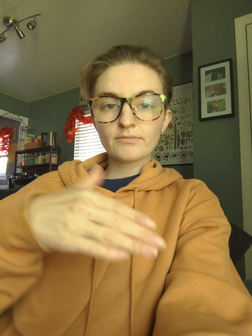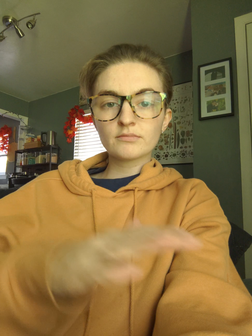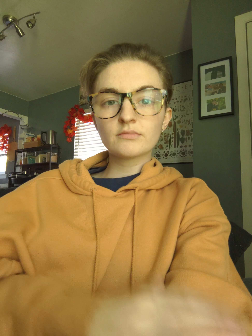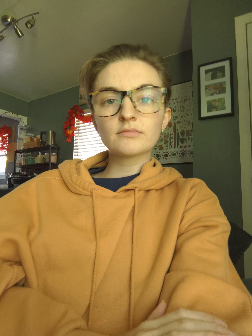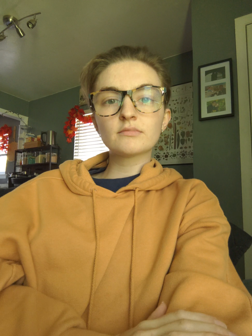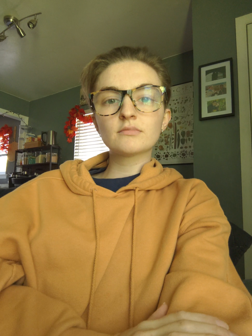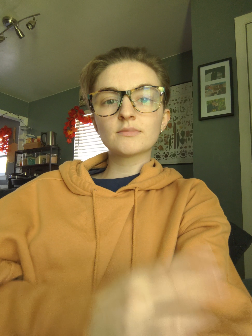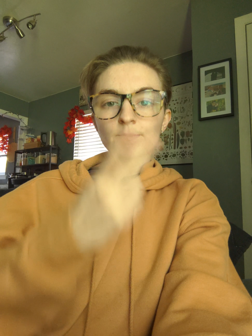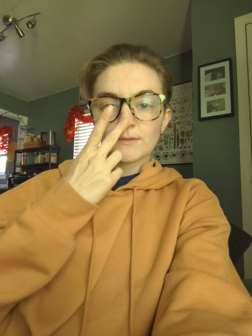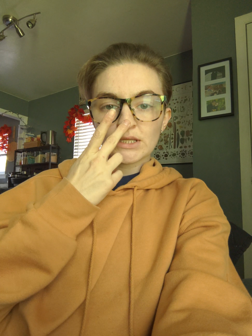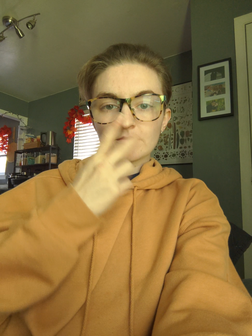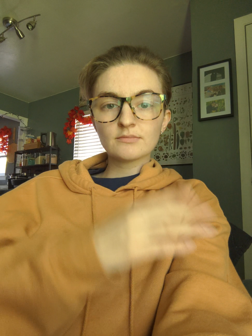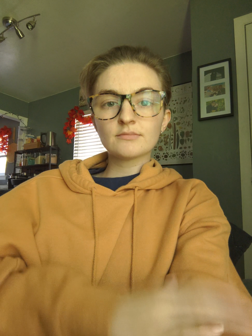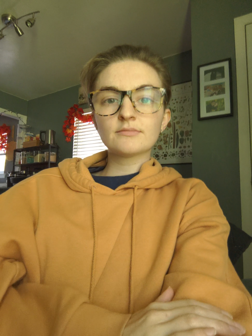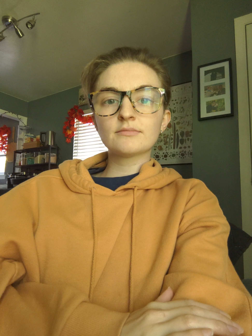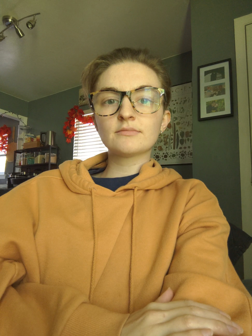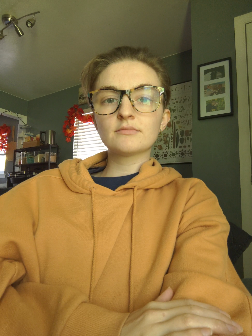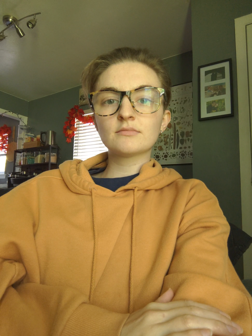penis